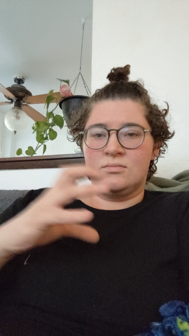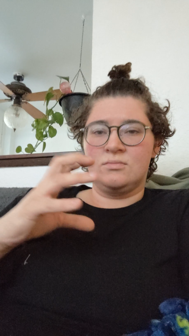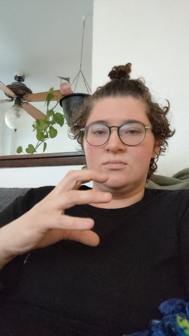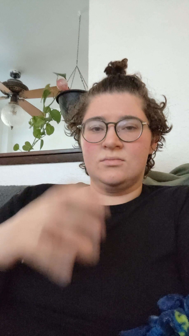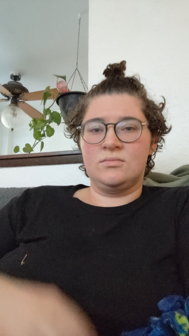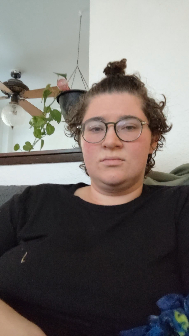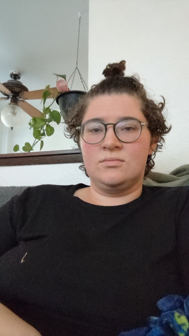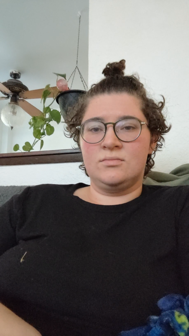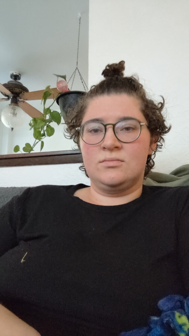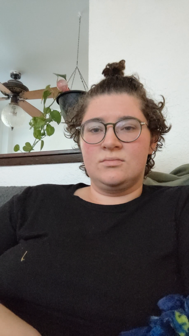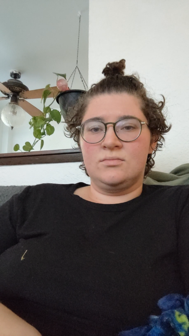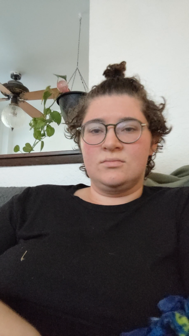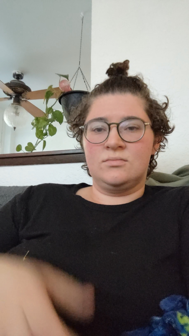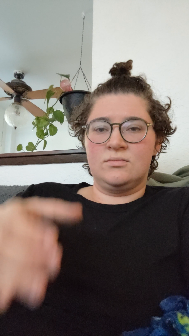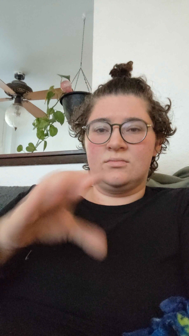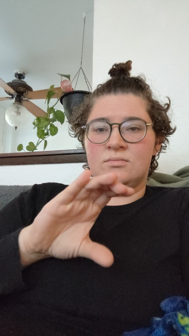dump